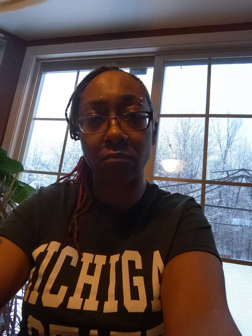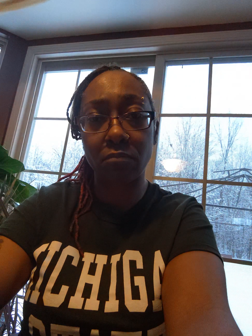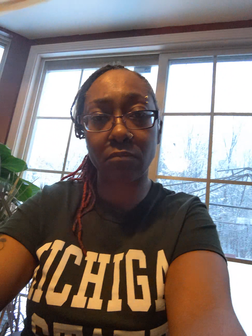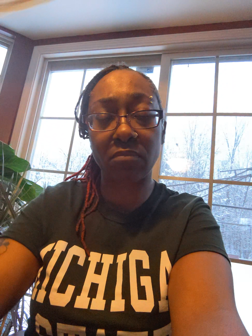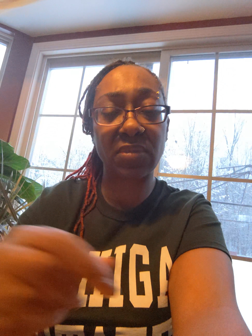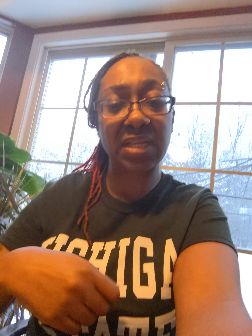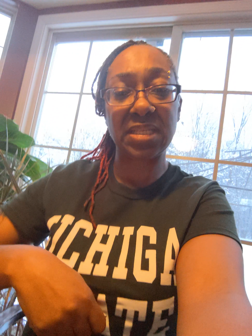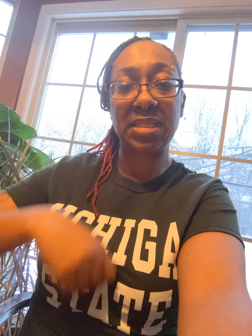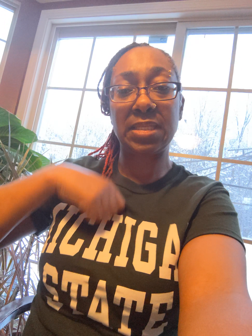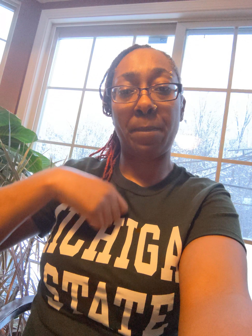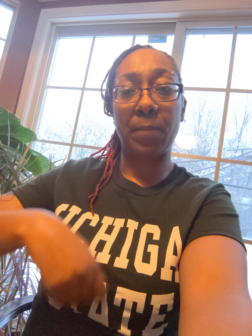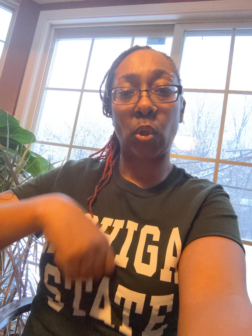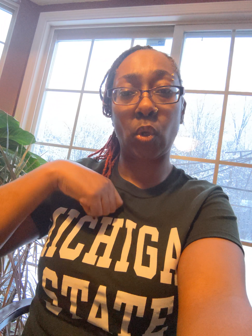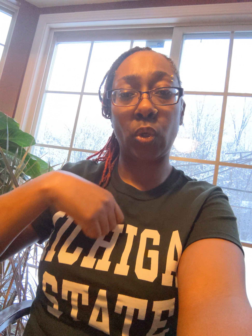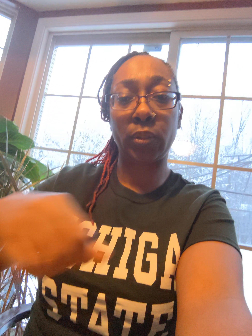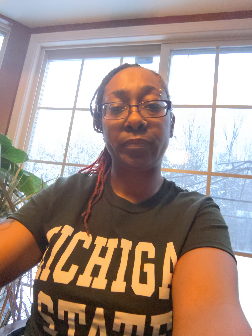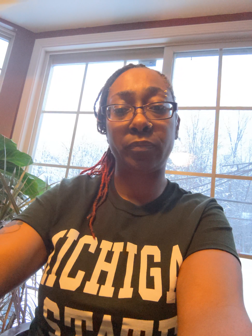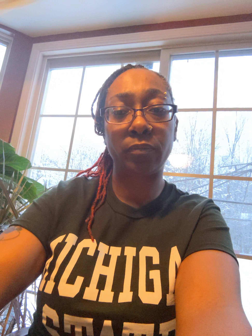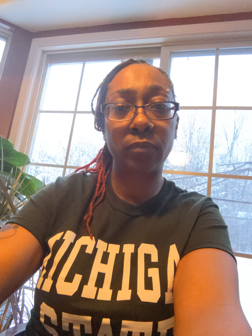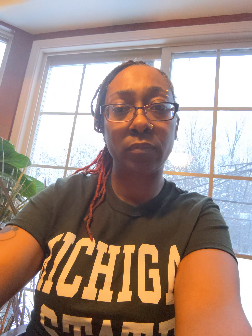zipper